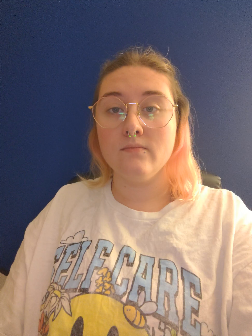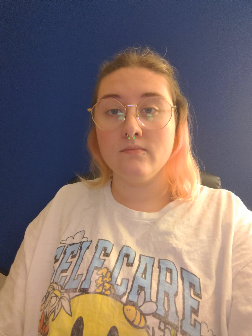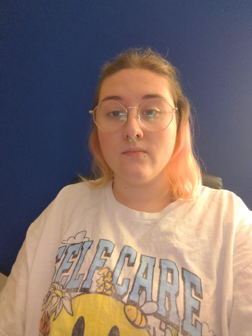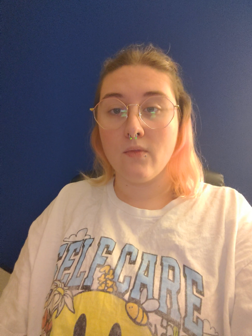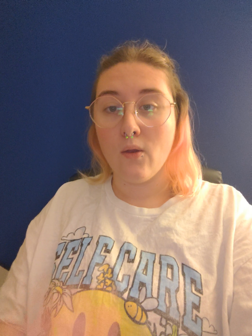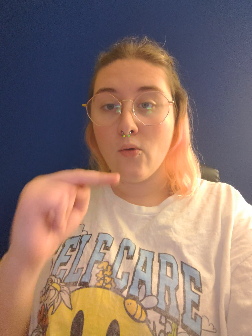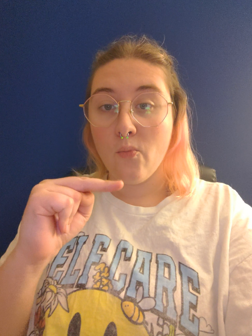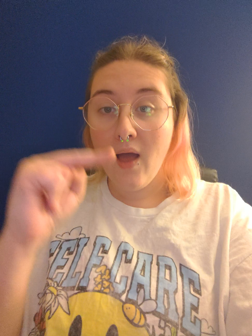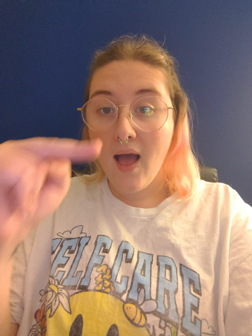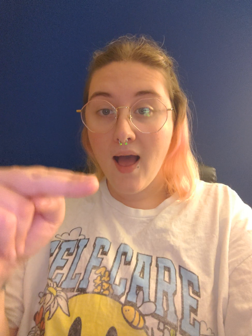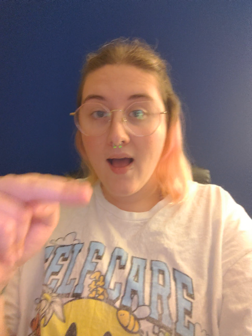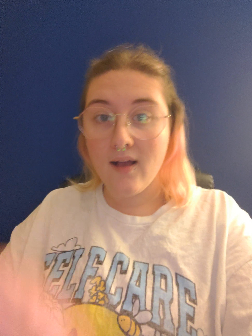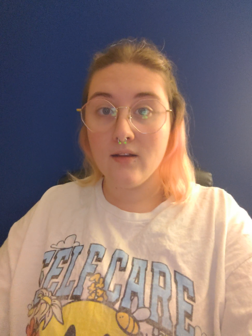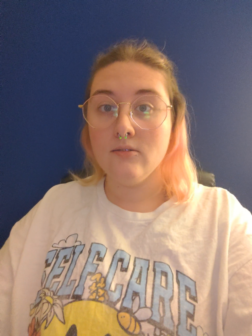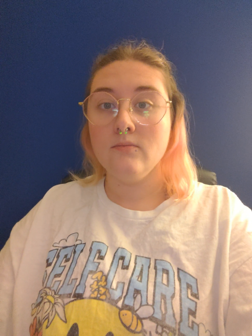ride